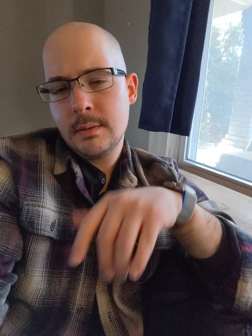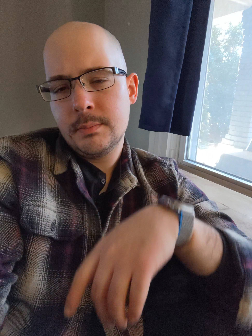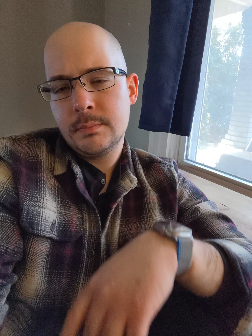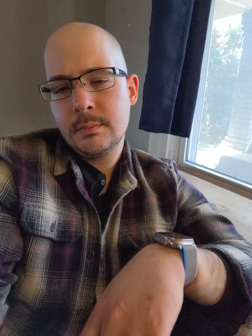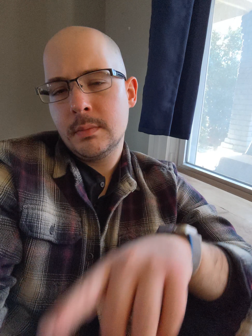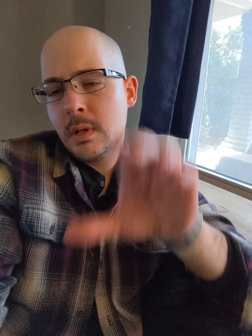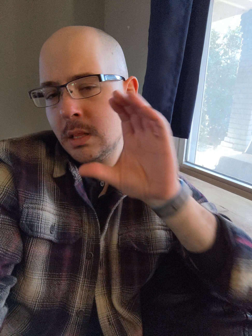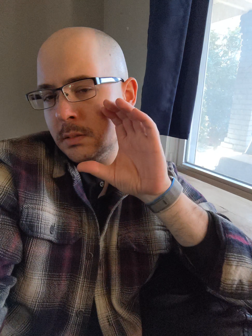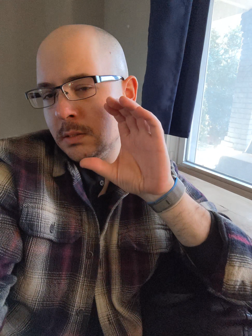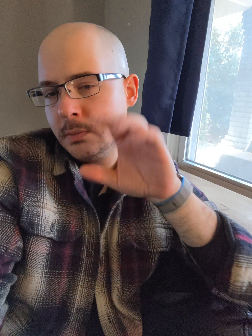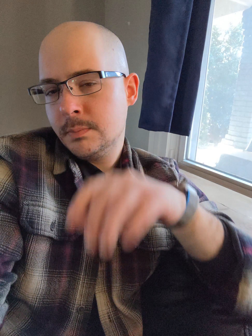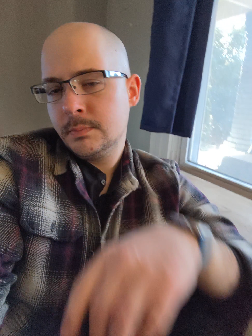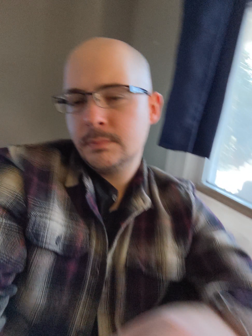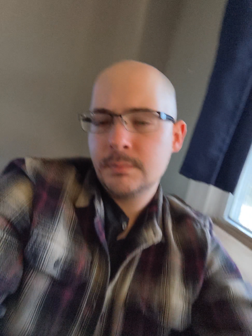listen